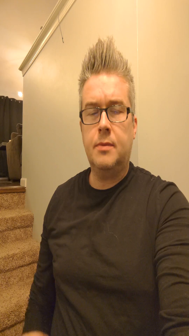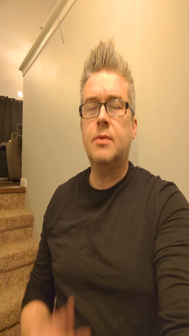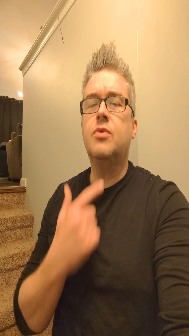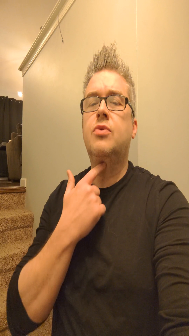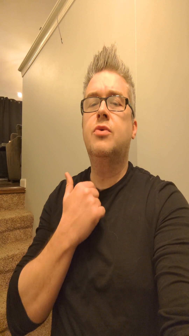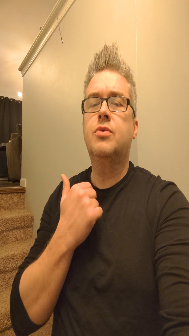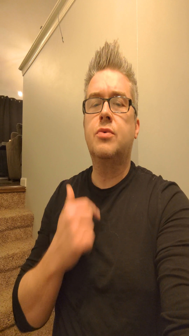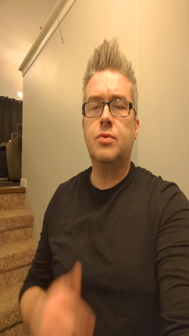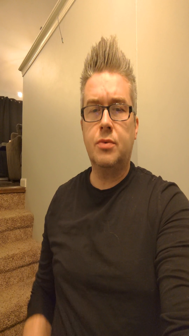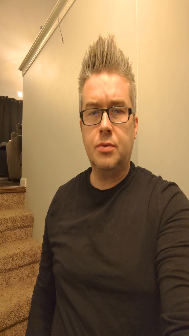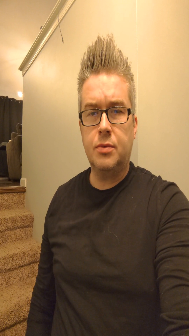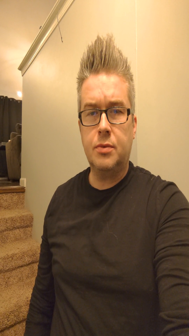thirsty